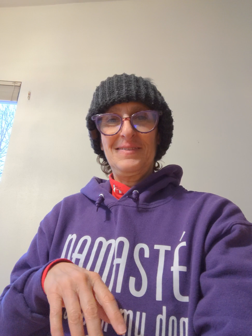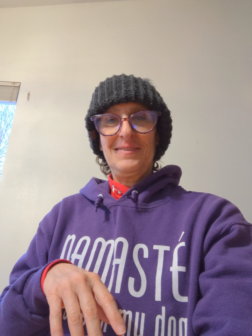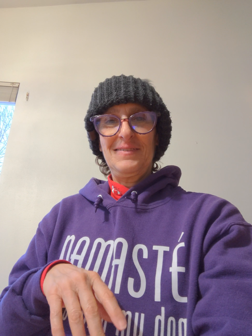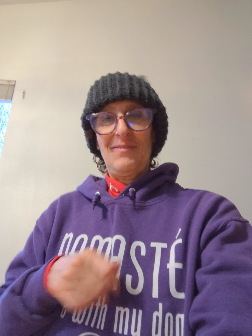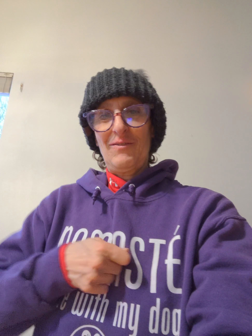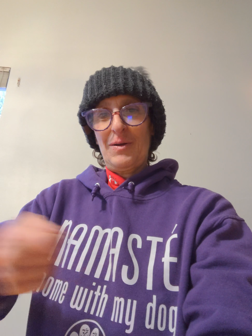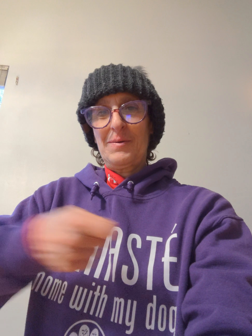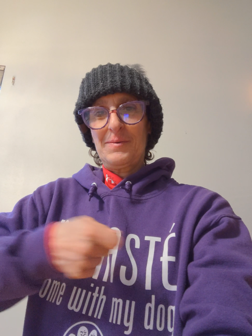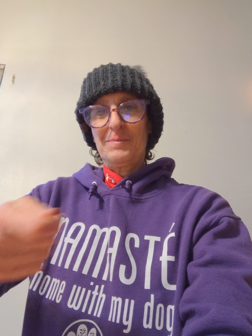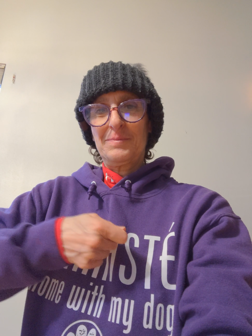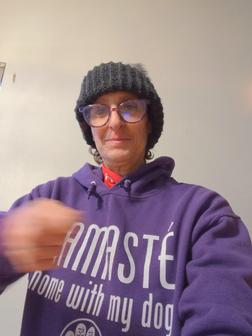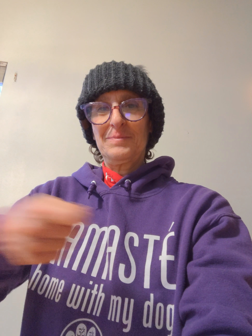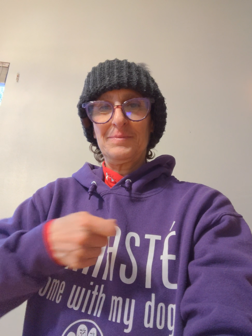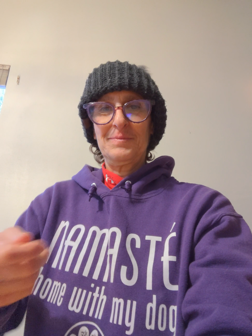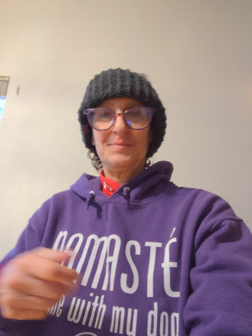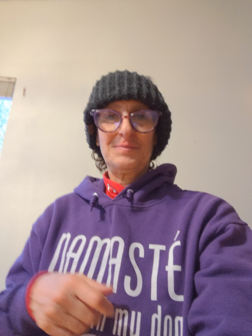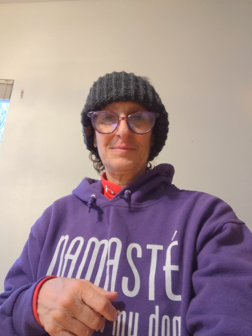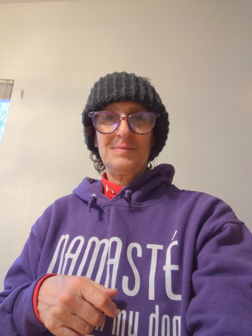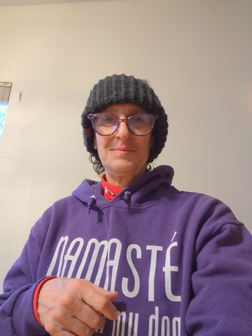vacuum